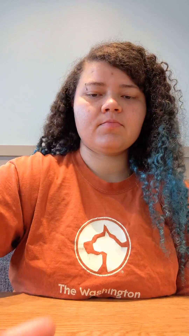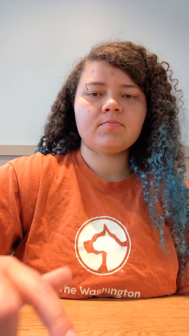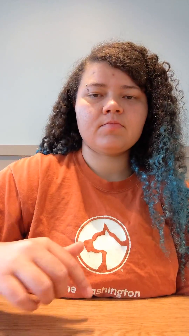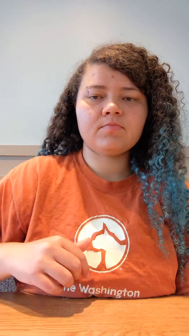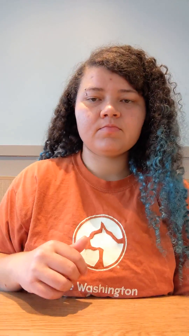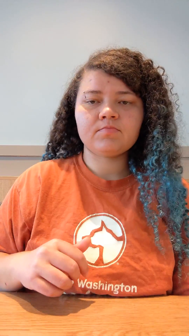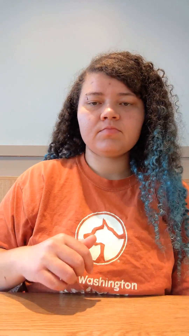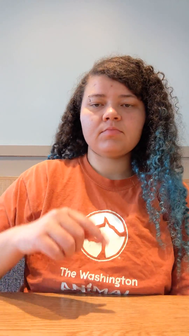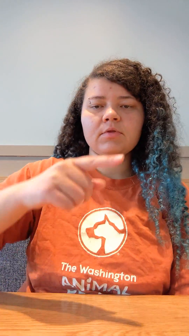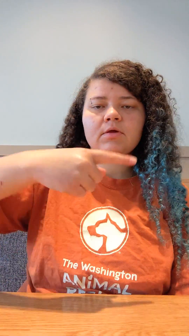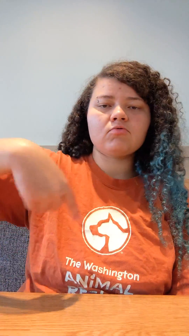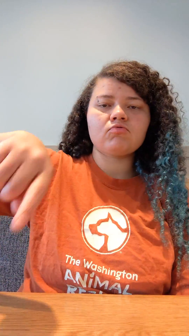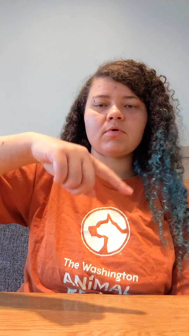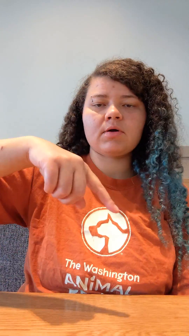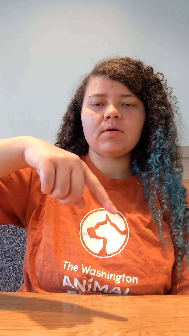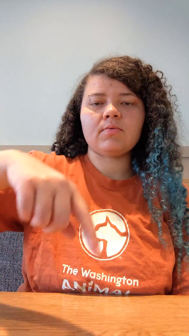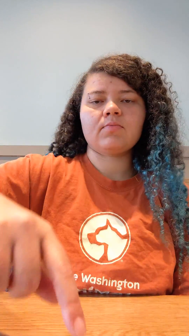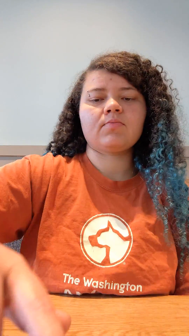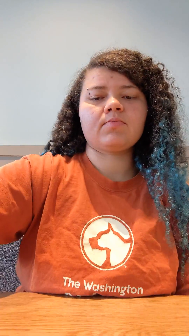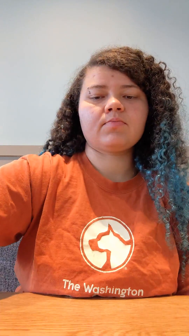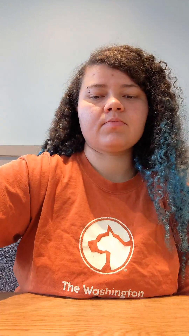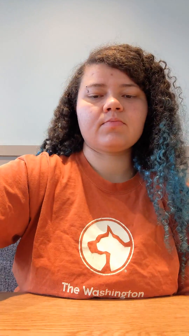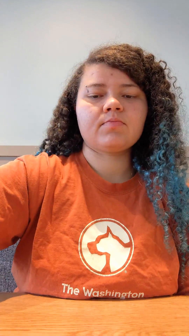around